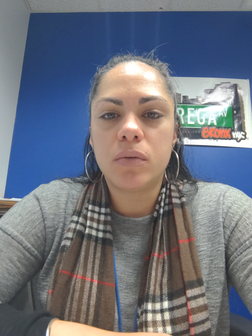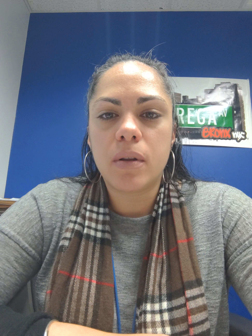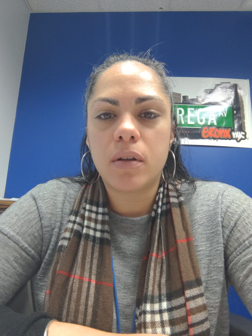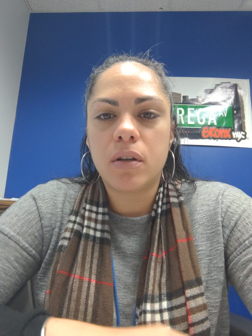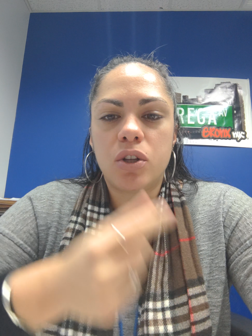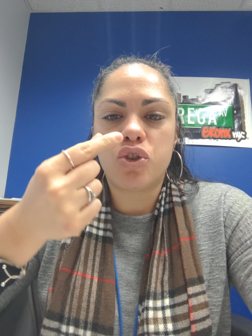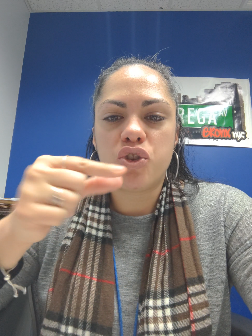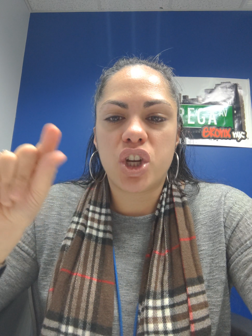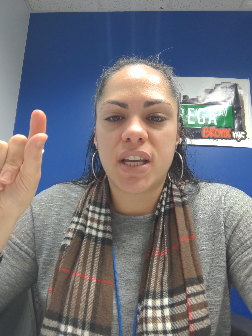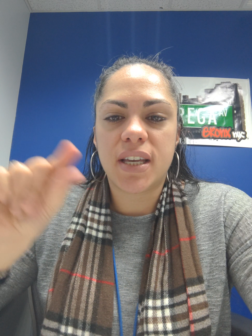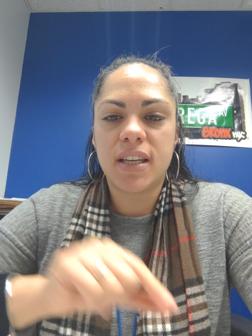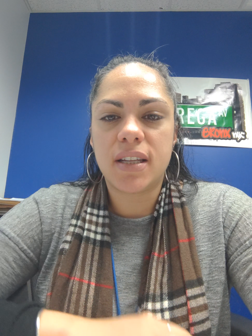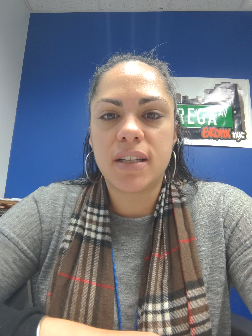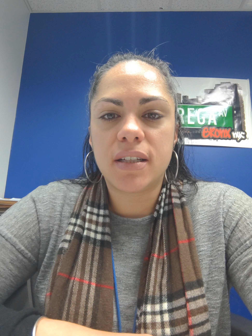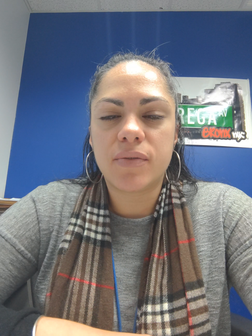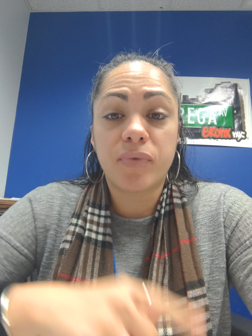green